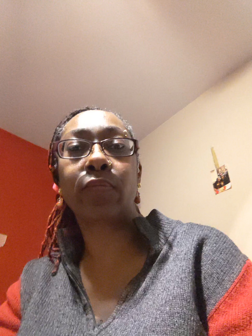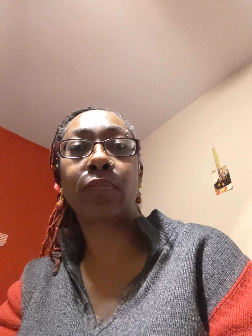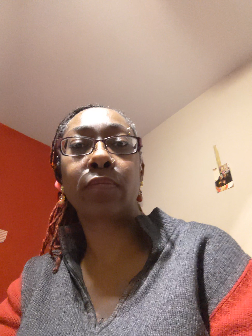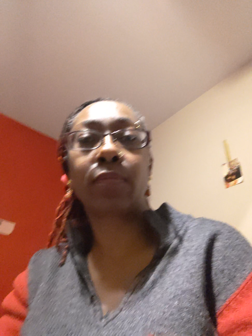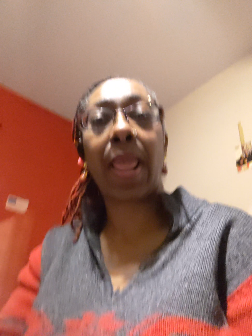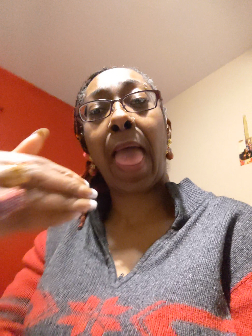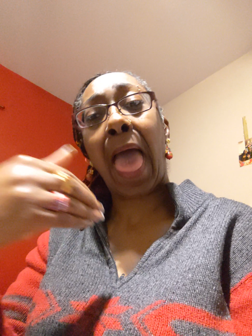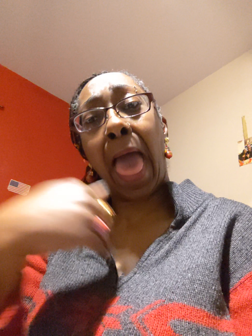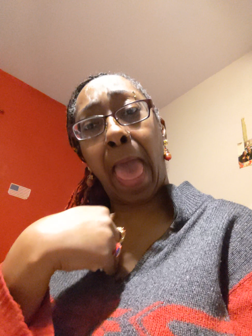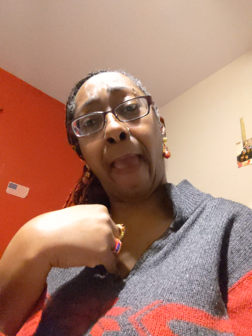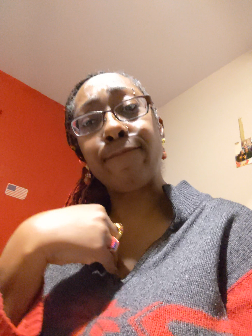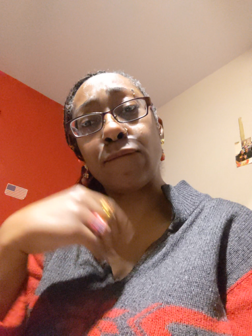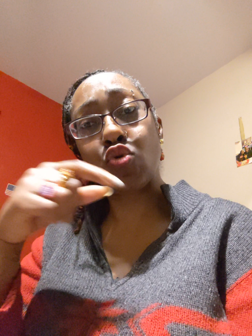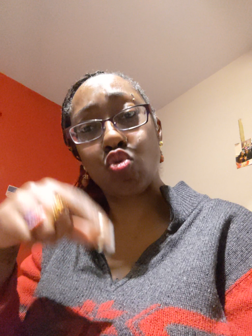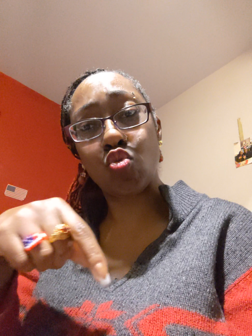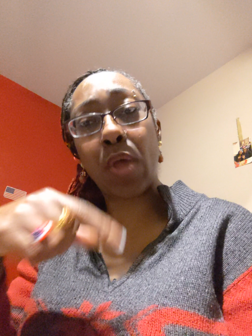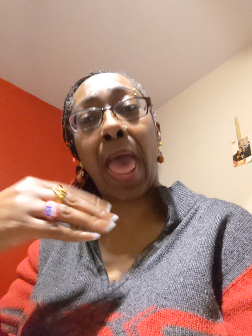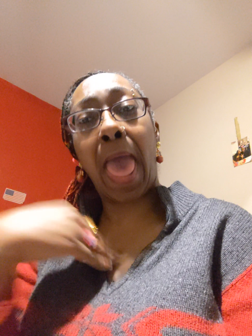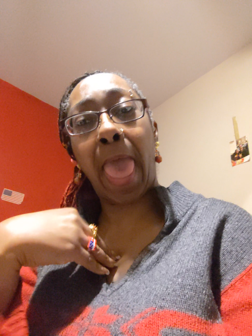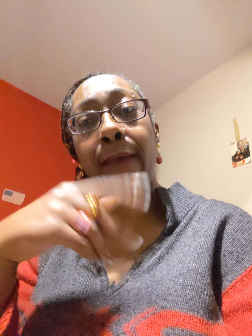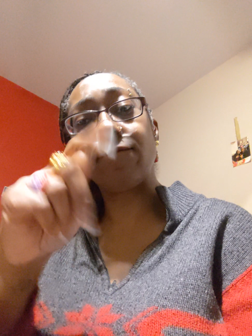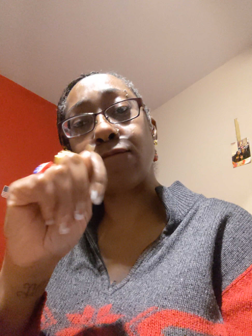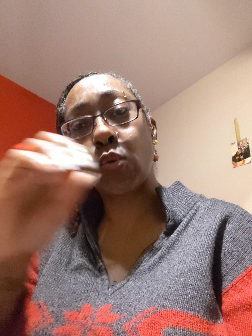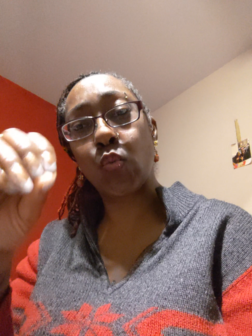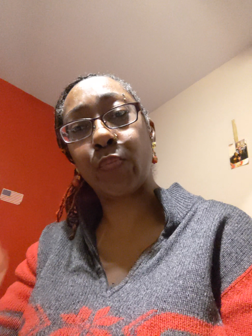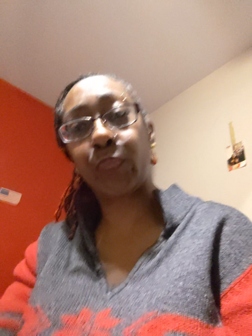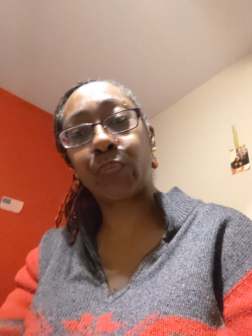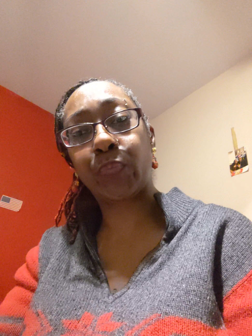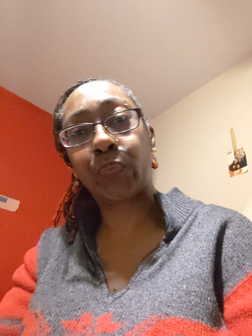have to